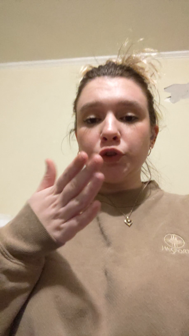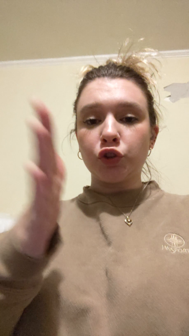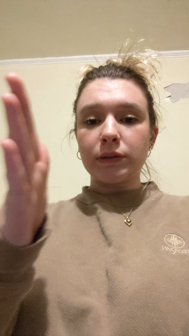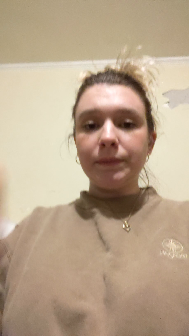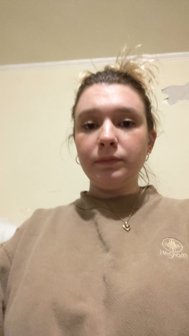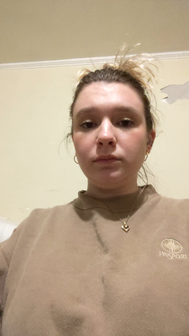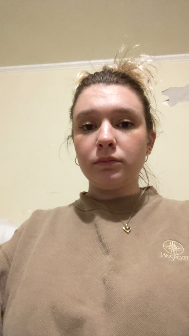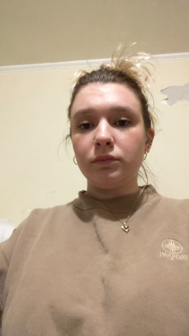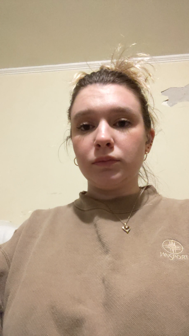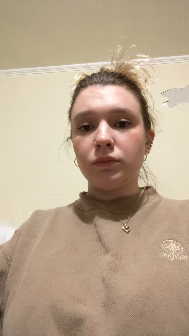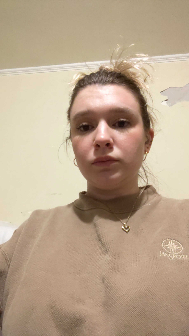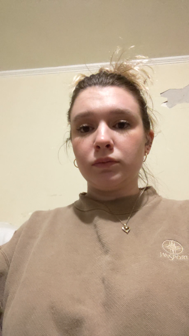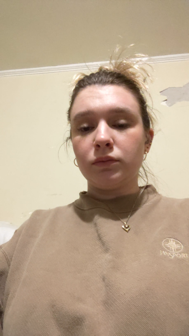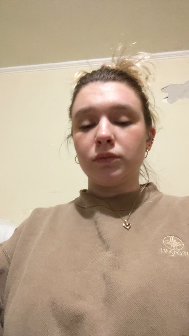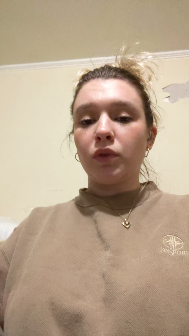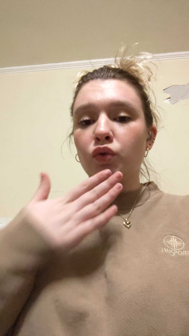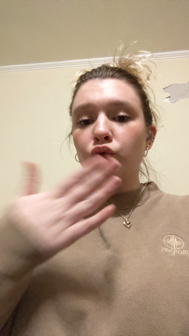good